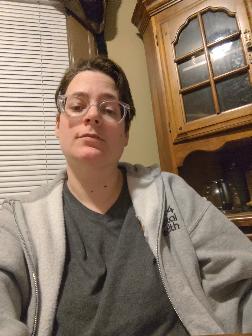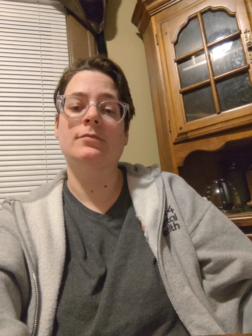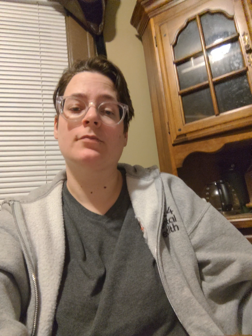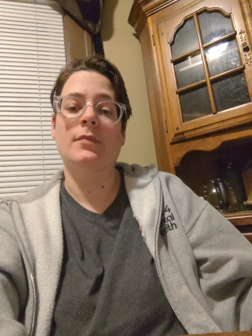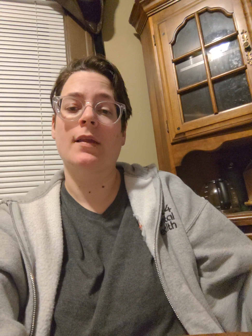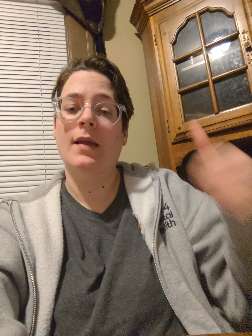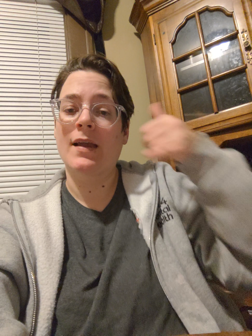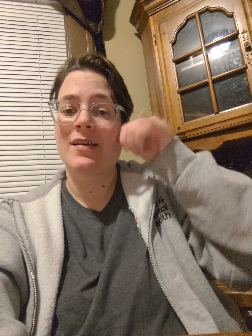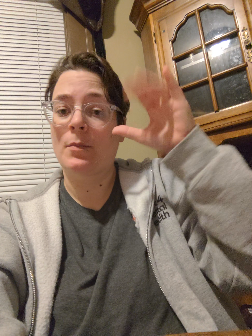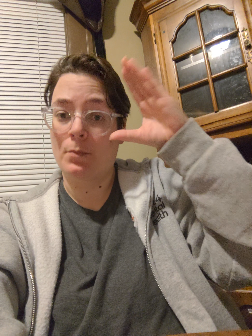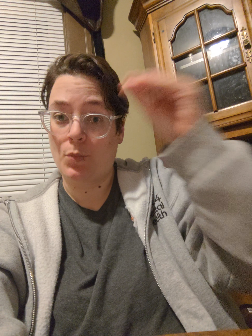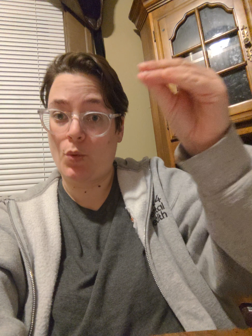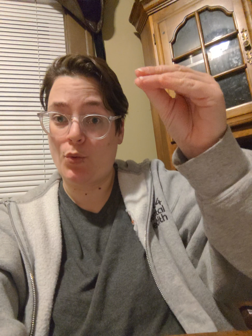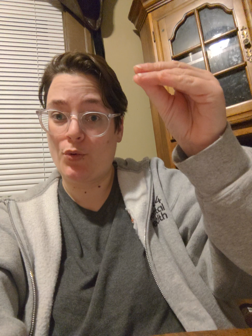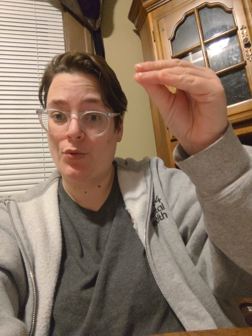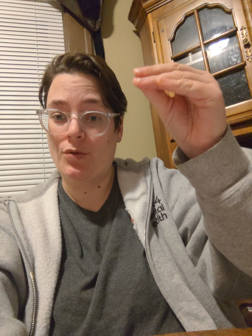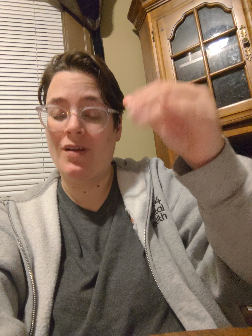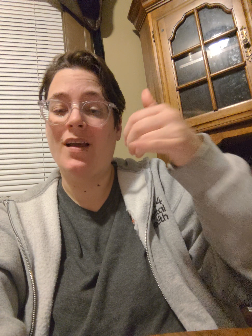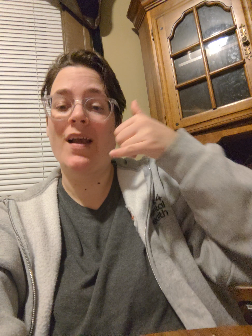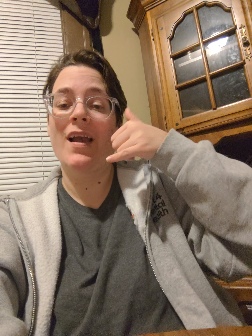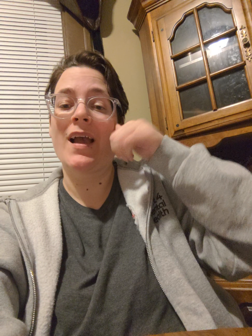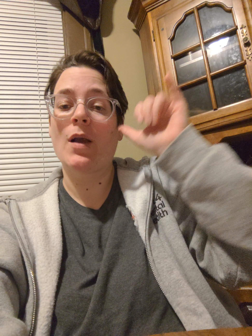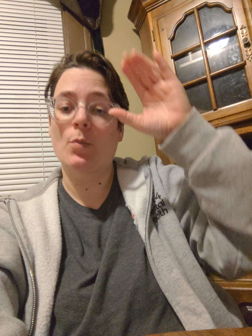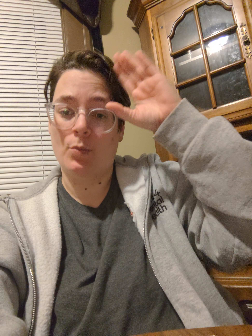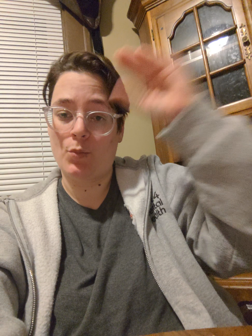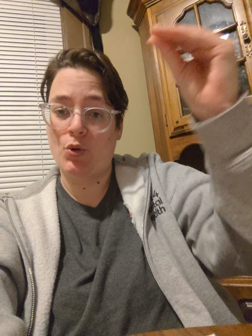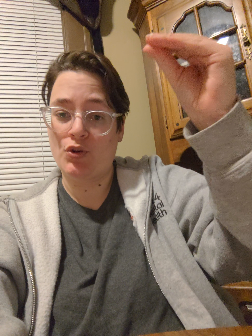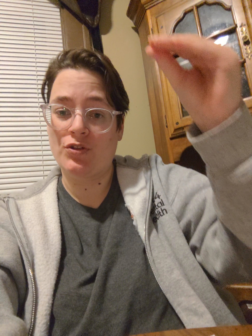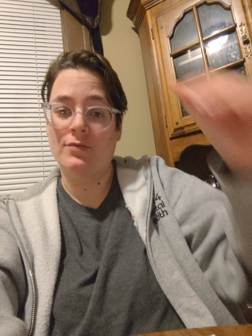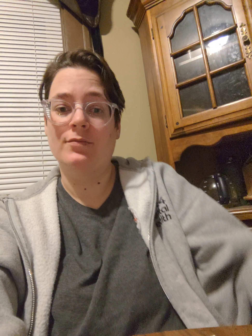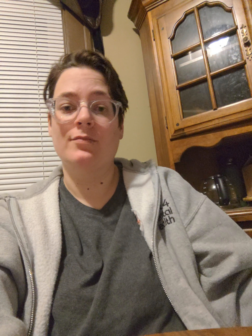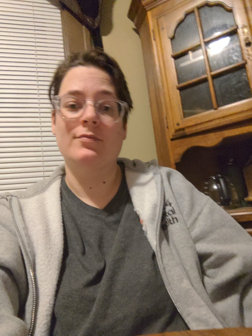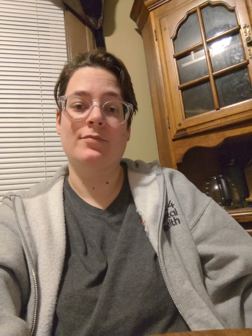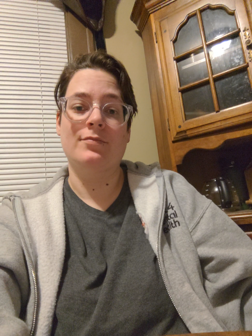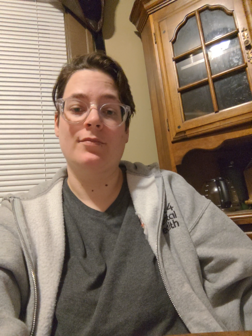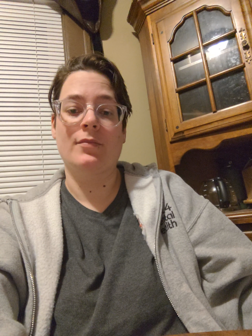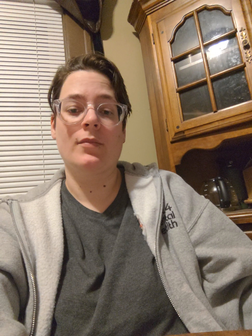cowboy